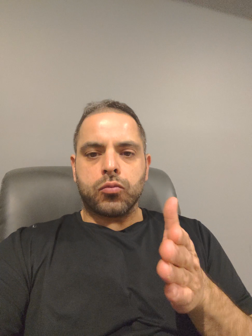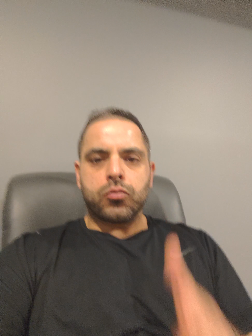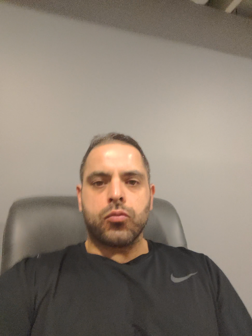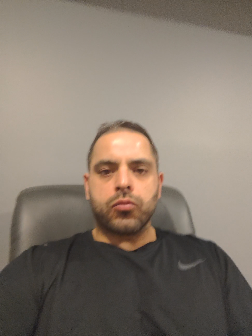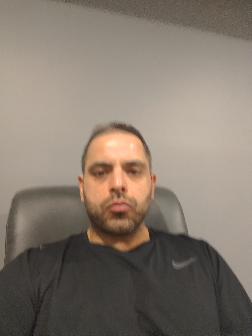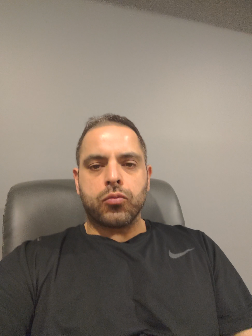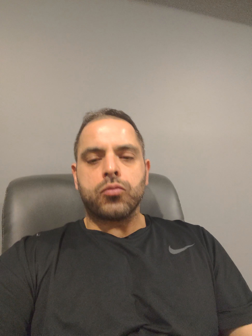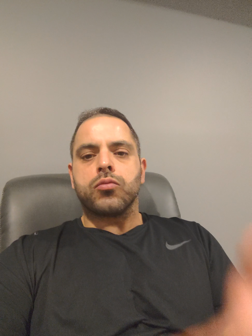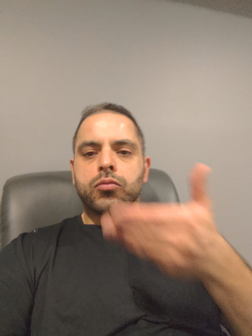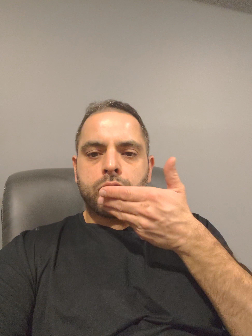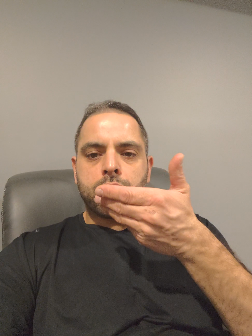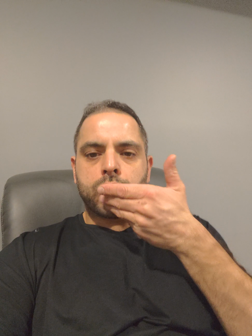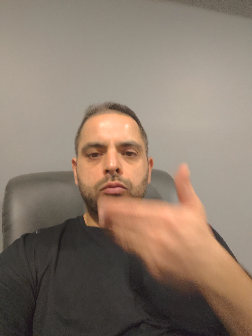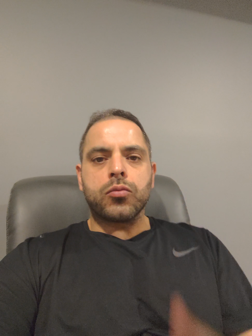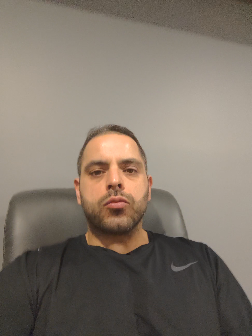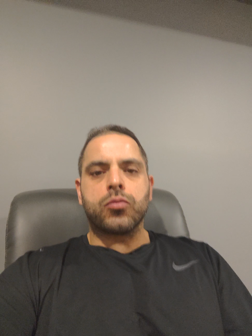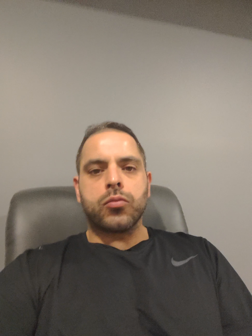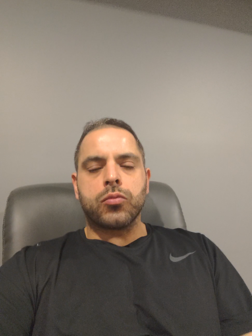pizza